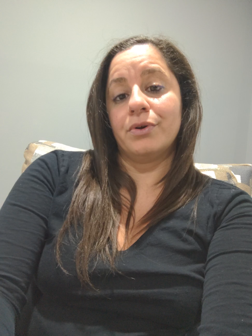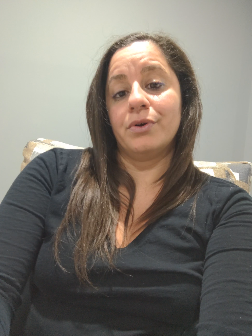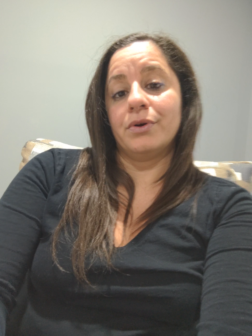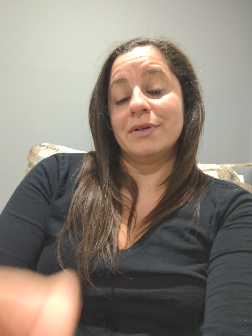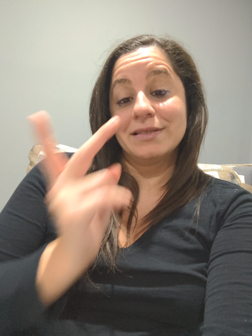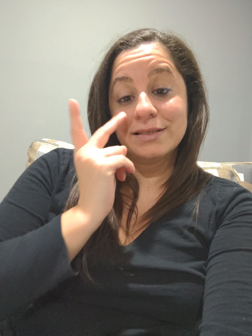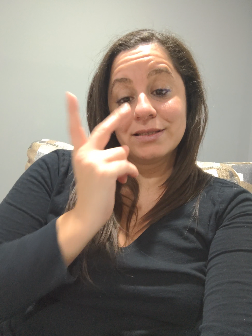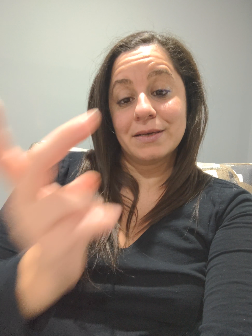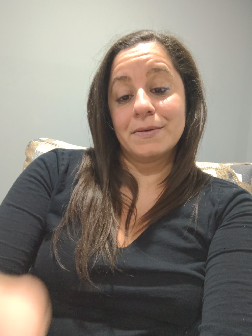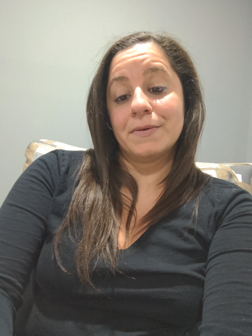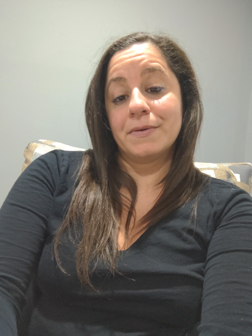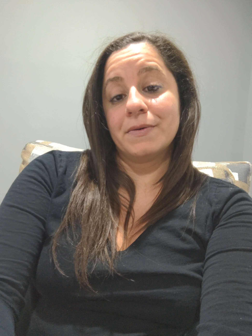see